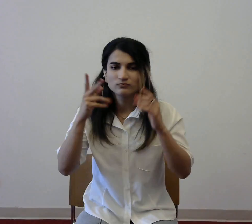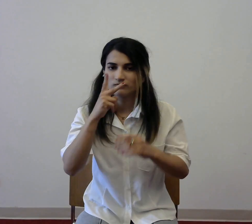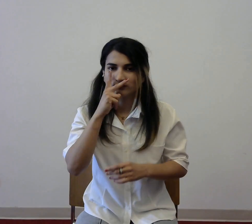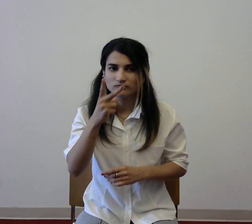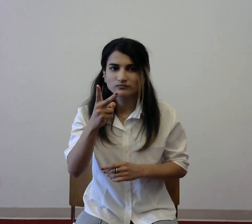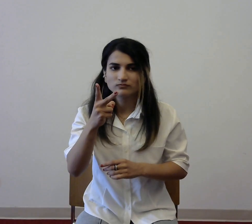baxmaq